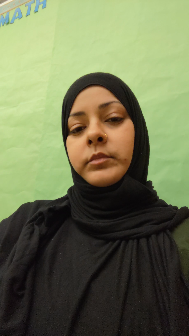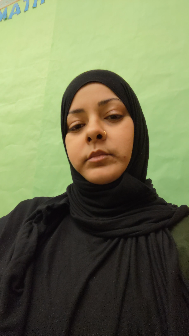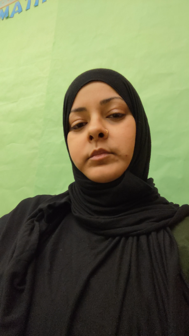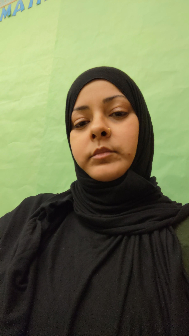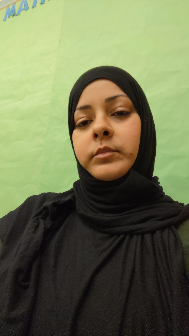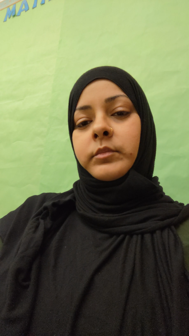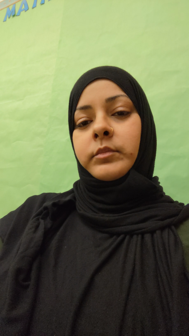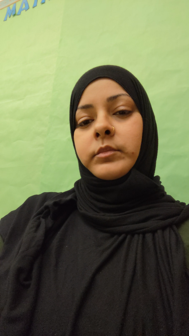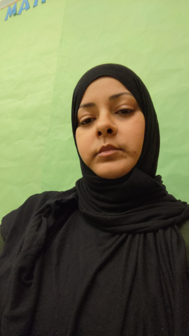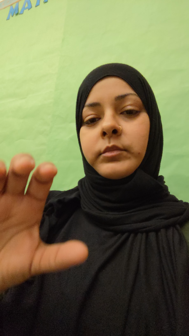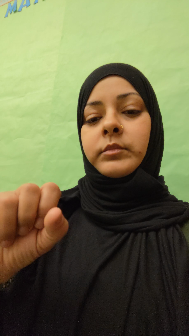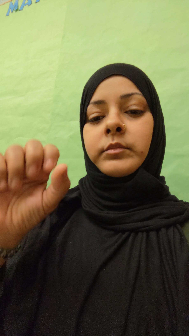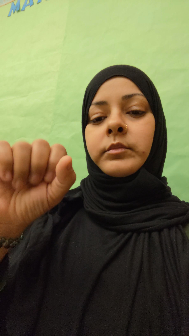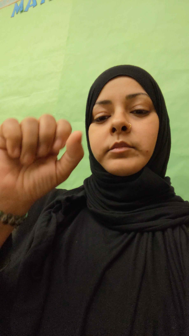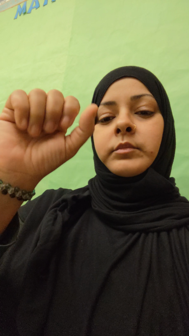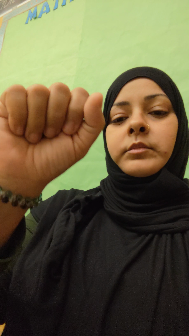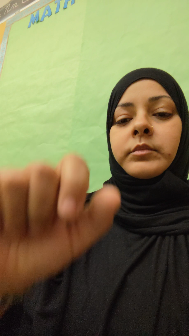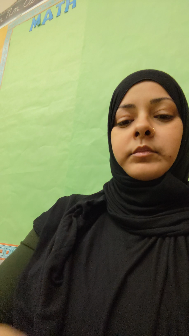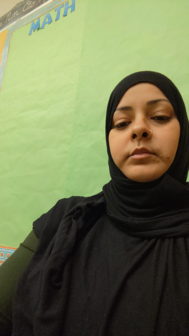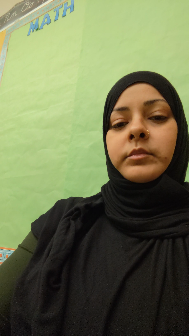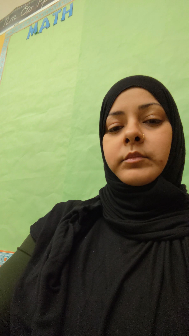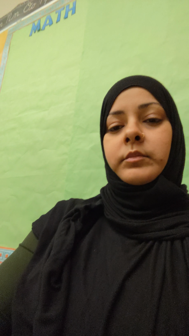ladder